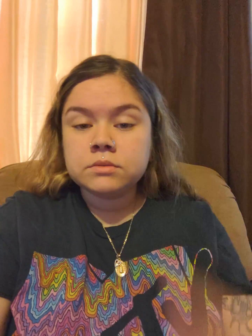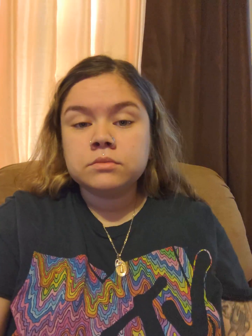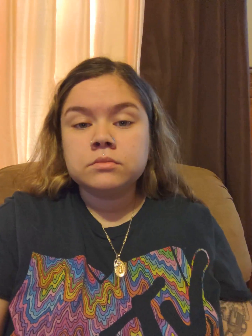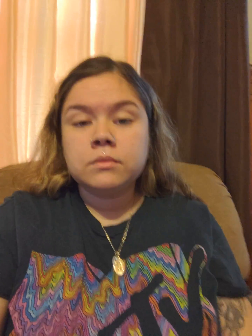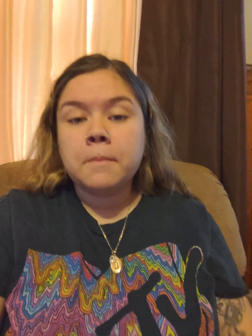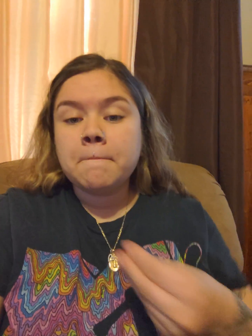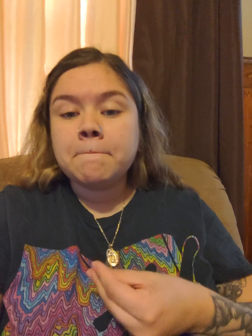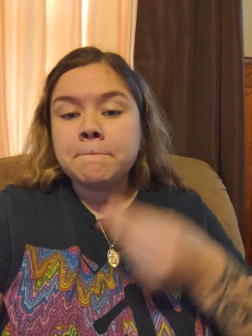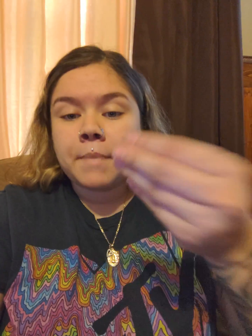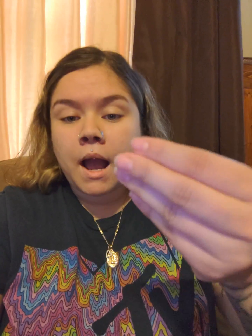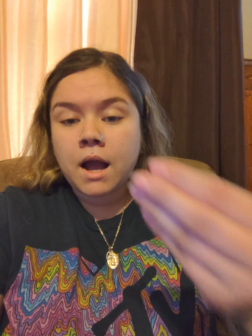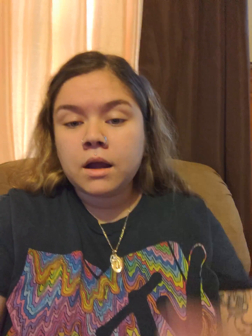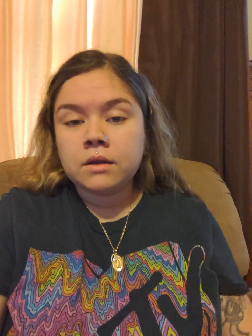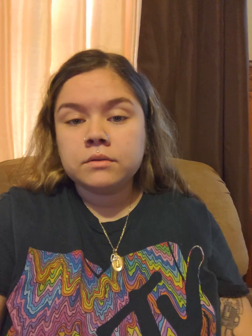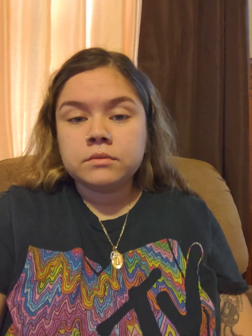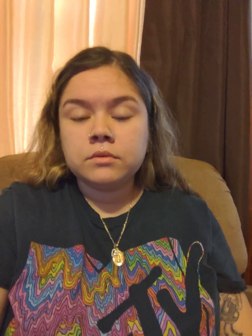buy